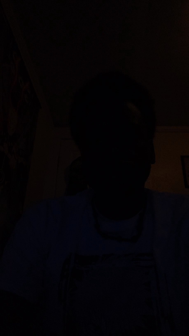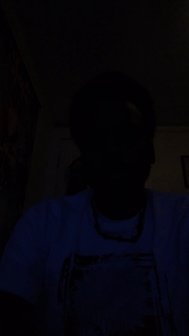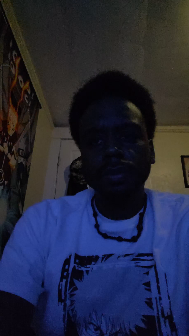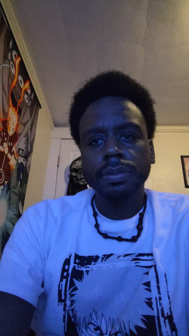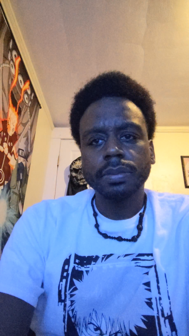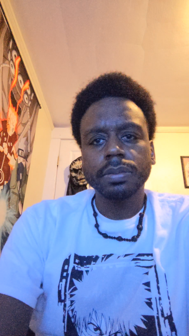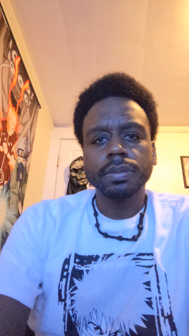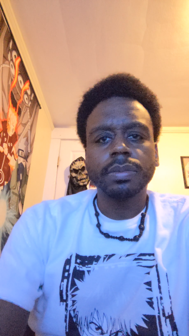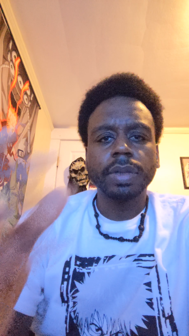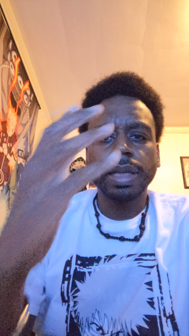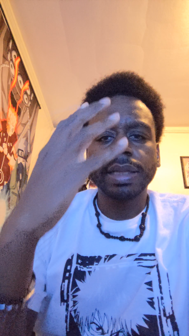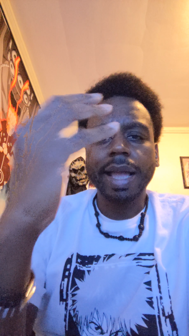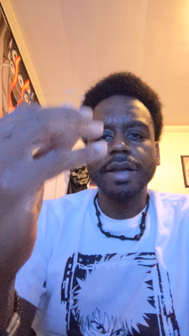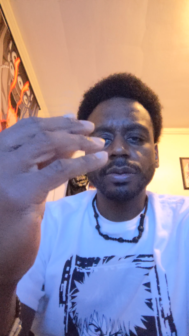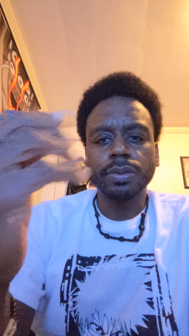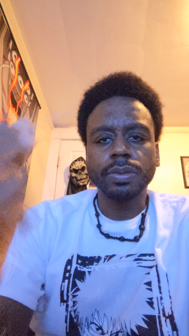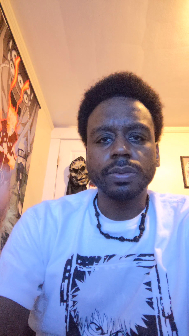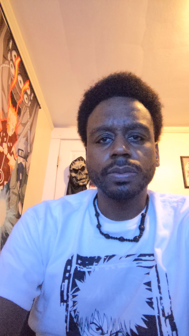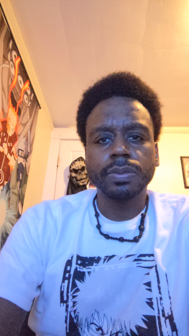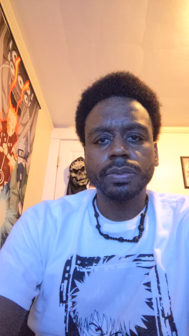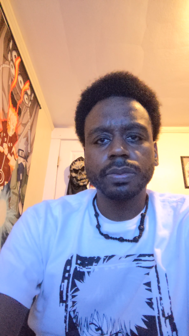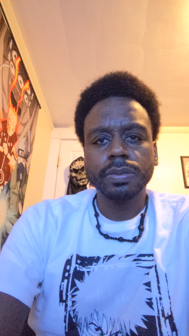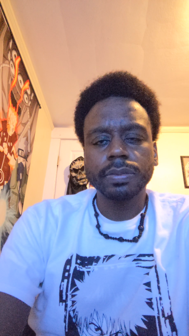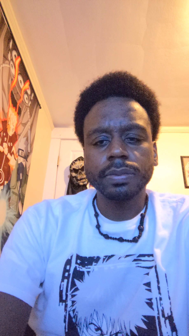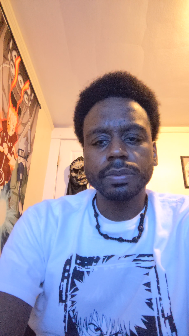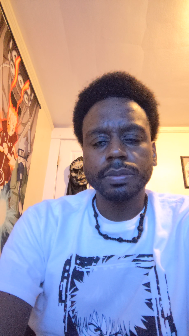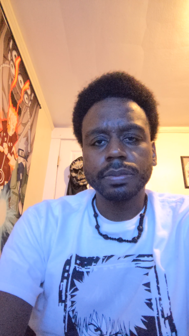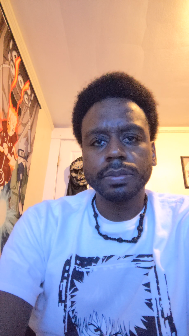got to